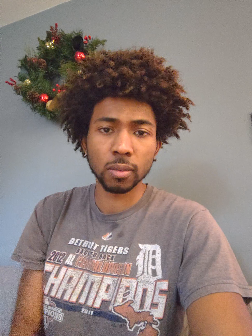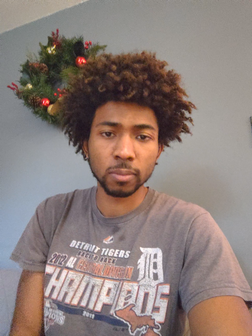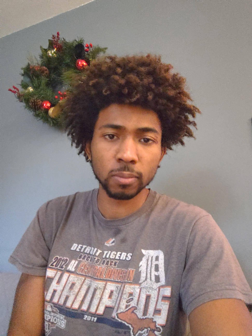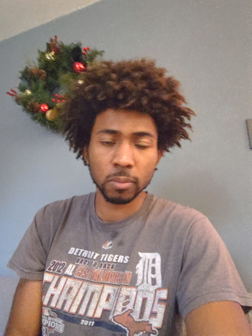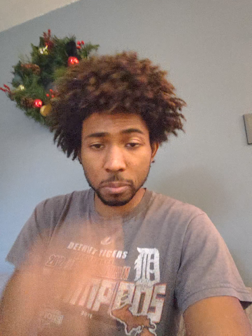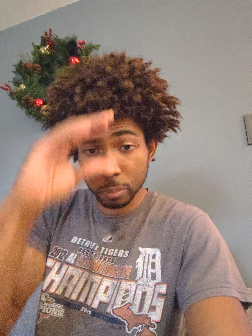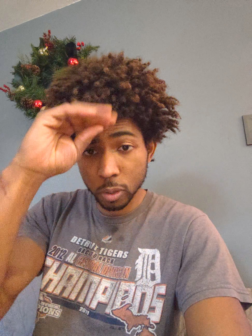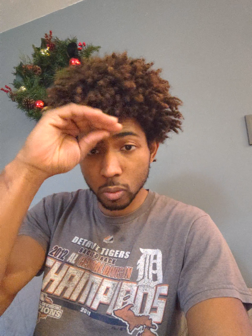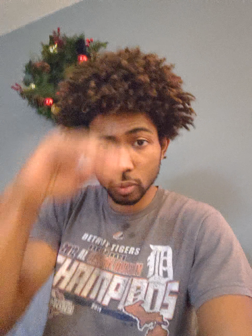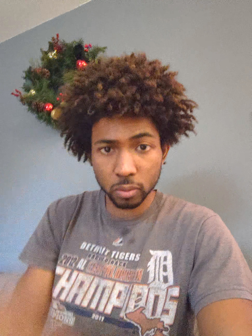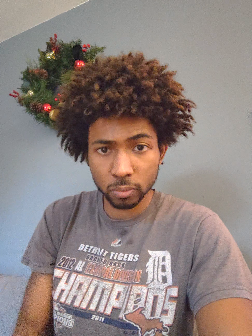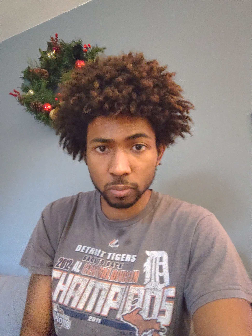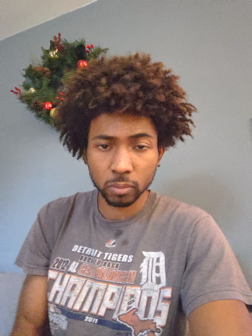boy